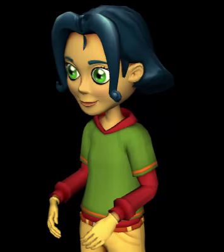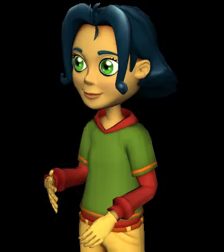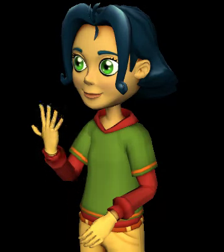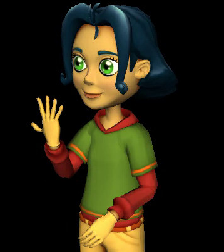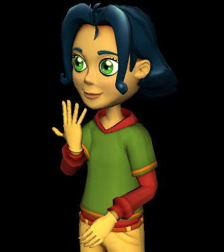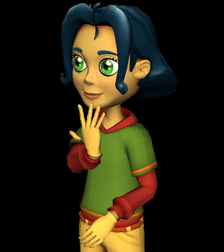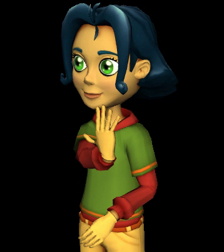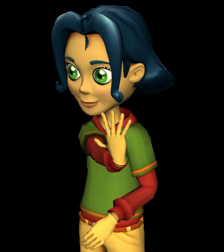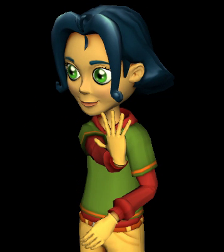لطيف